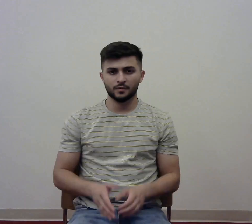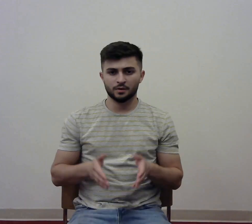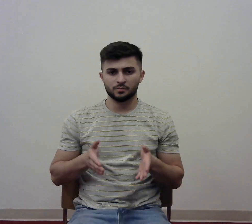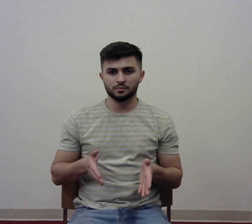burda